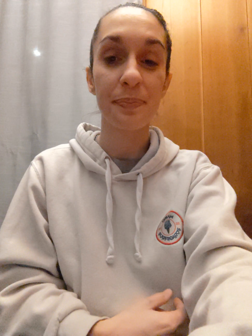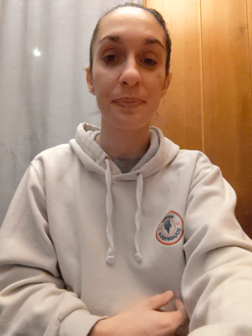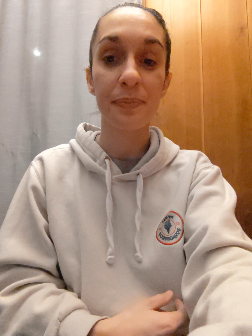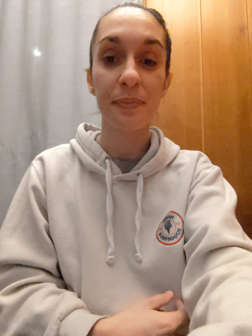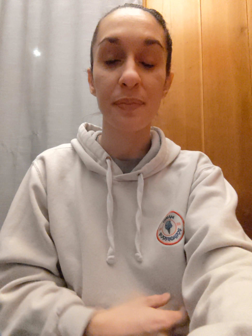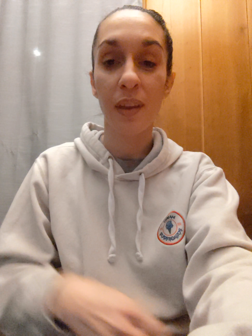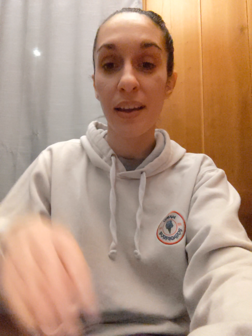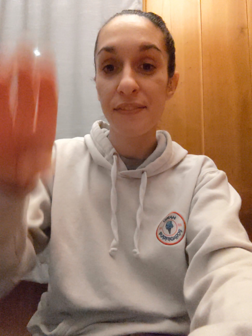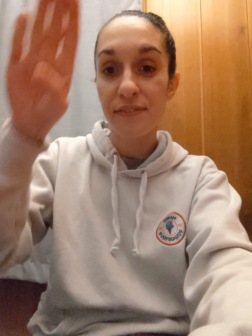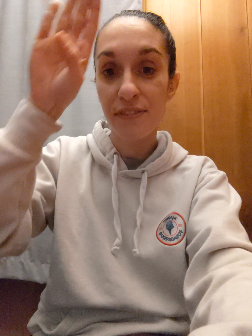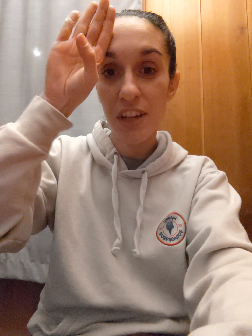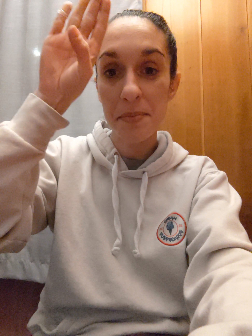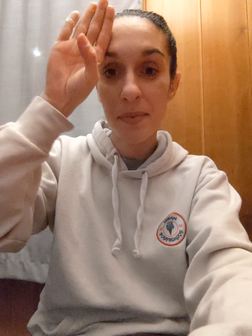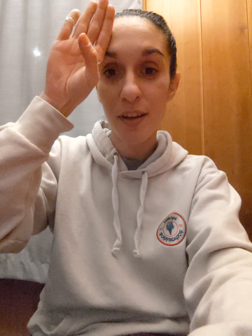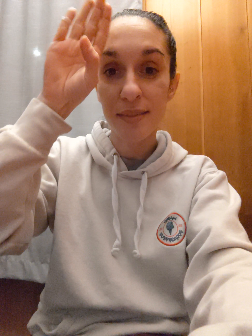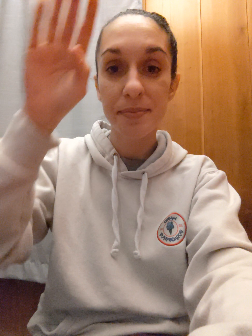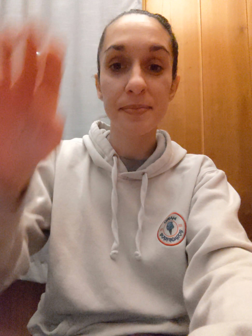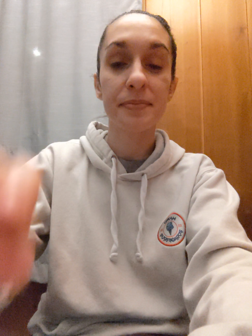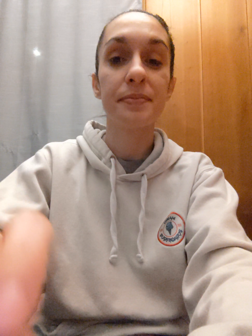fireman